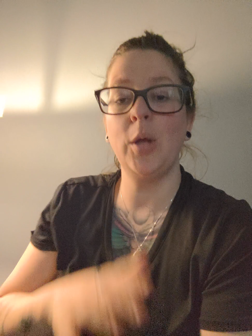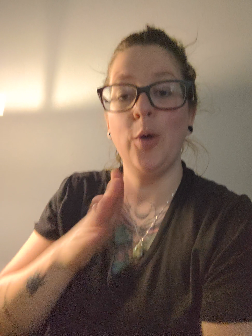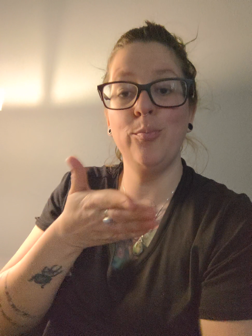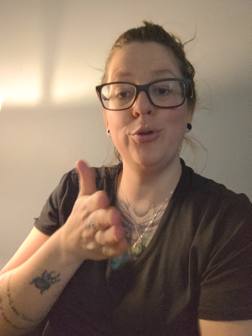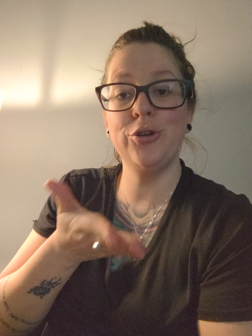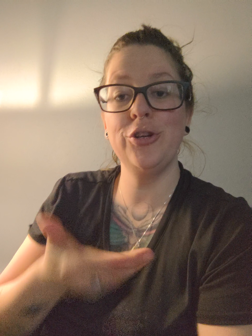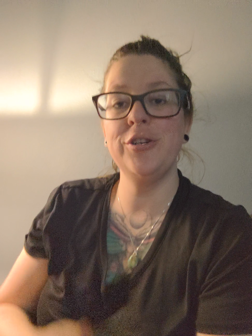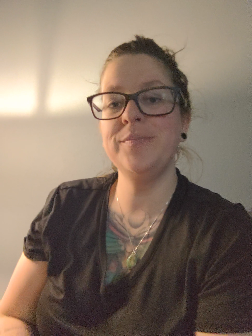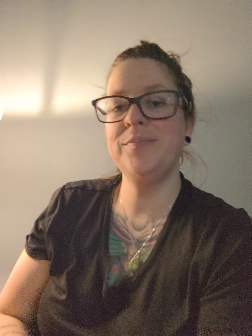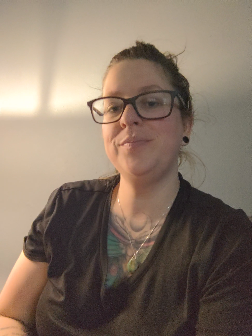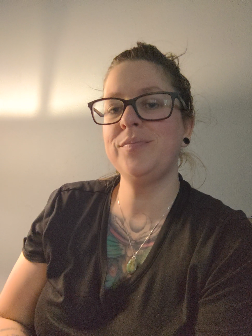book